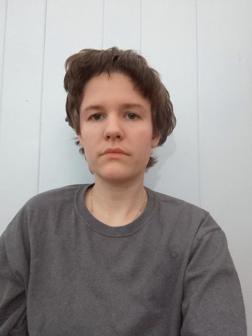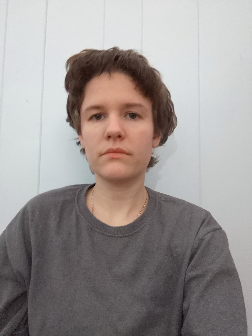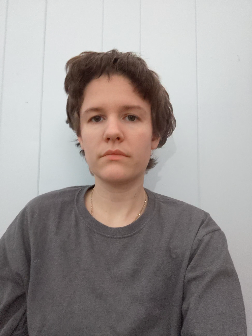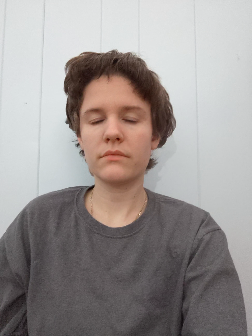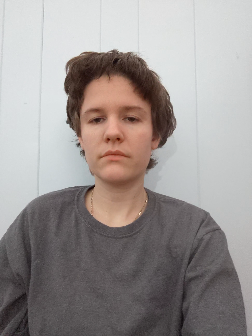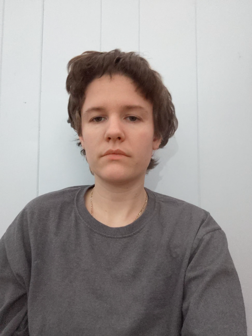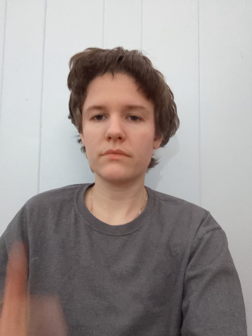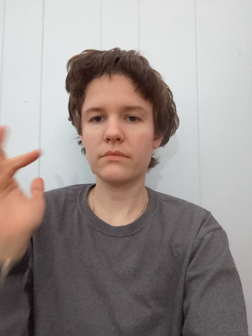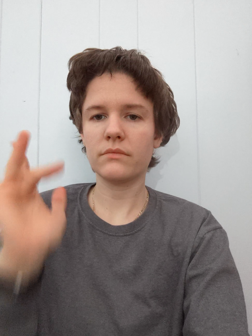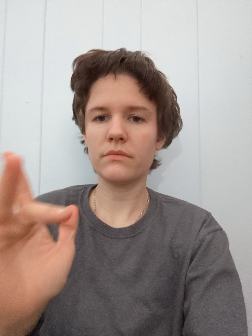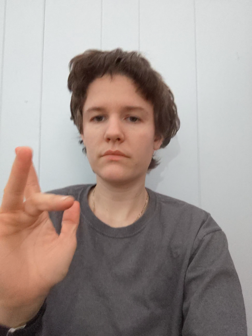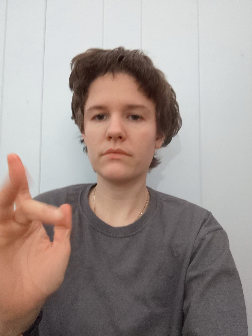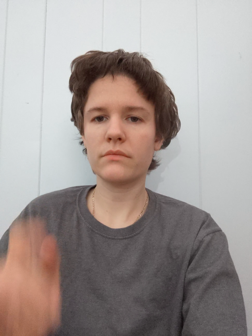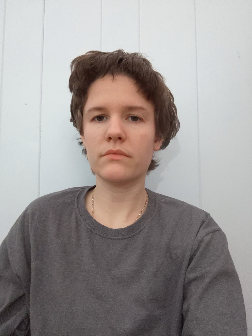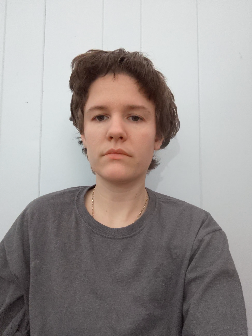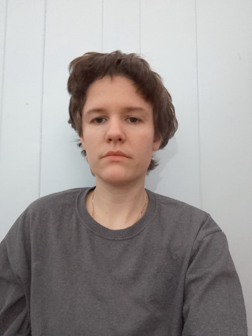touch